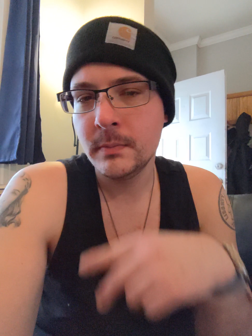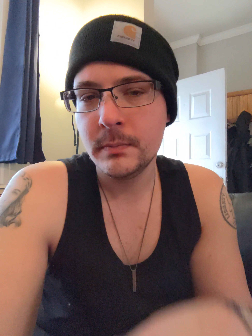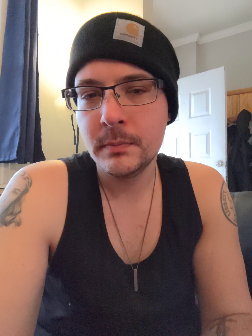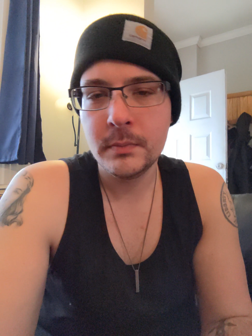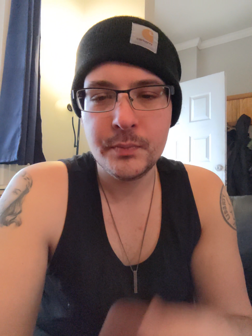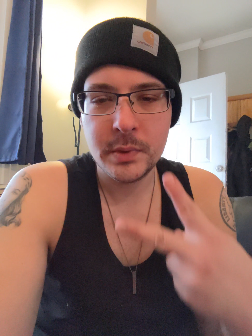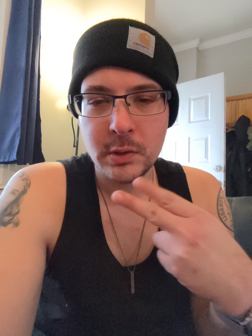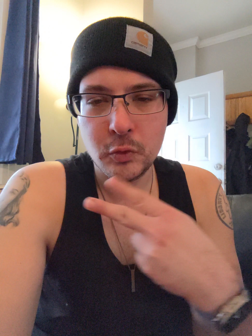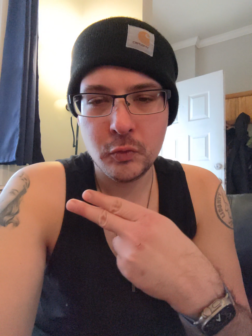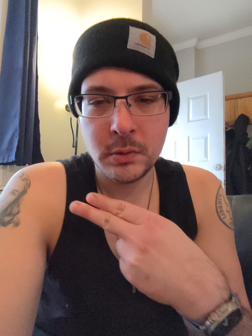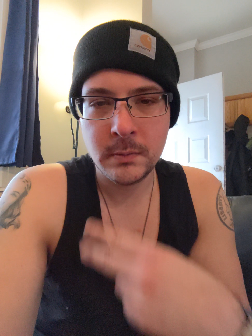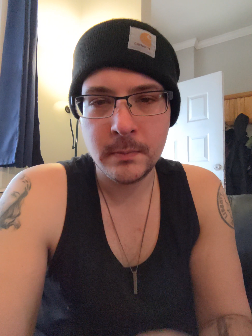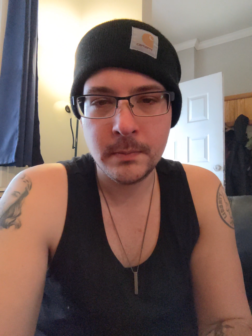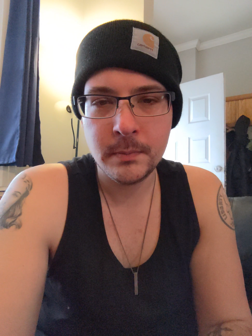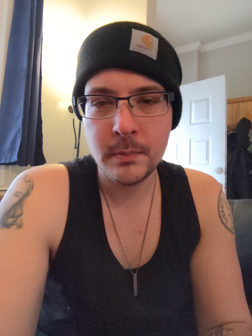scissors